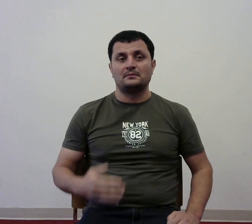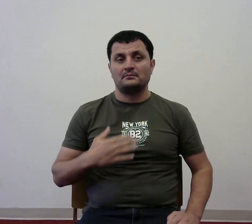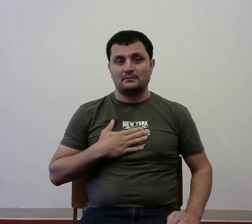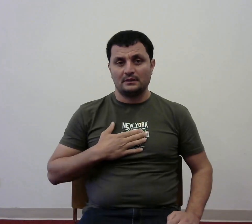mən